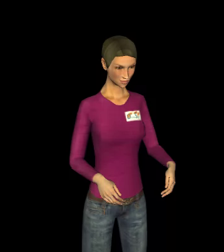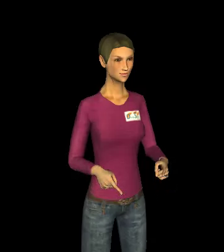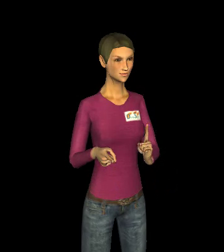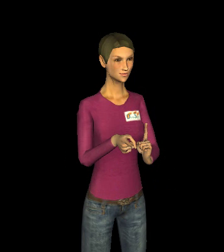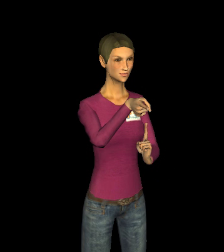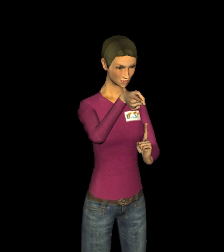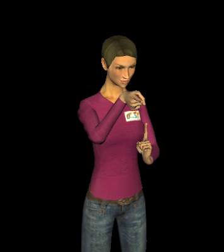مهم